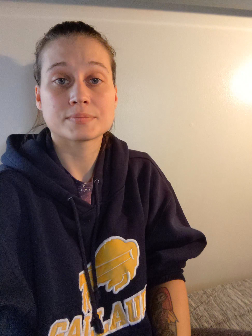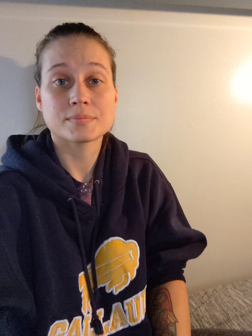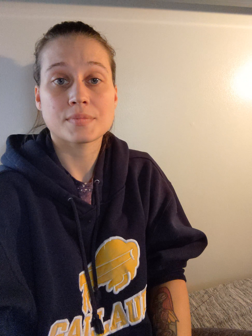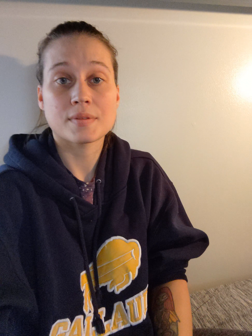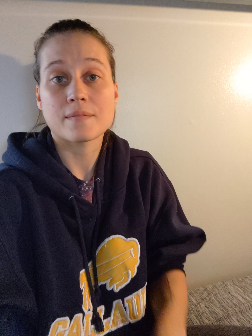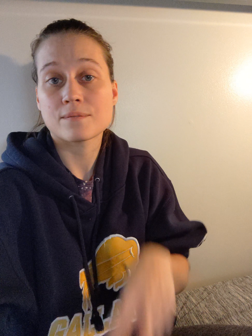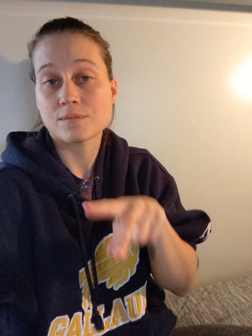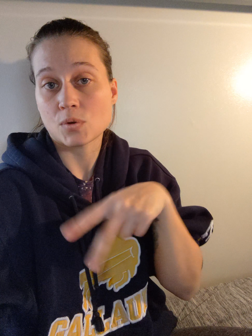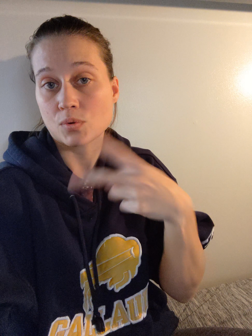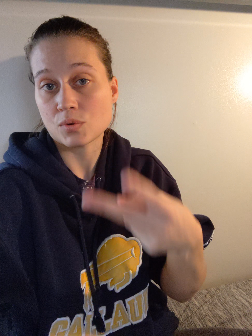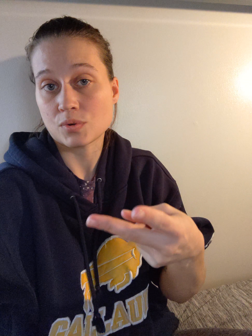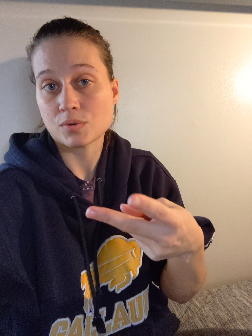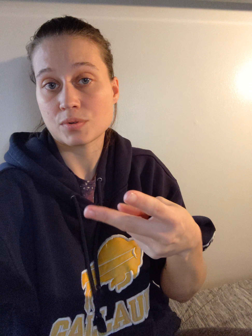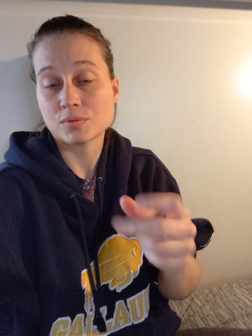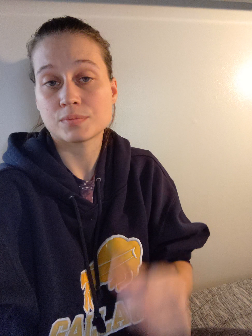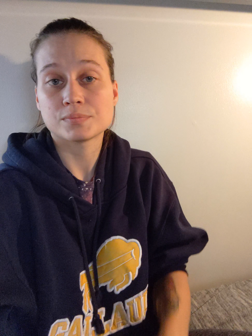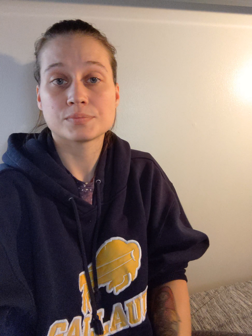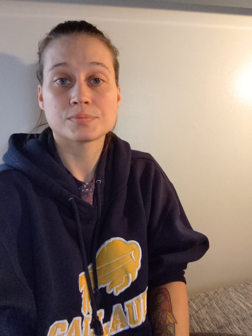fall